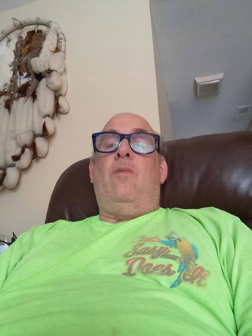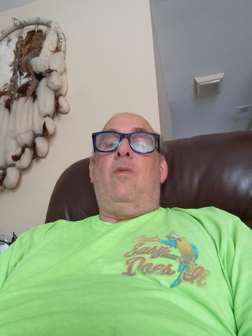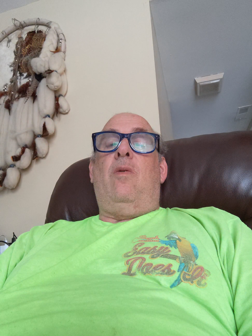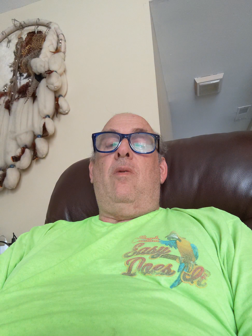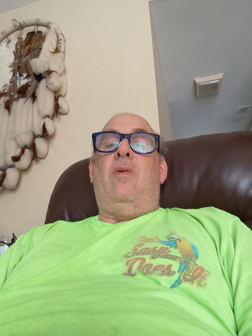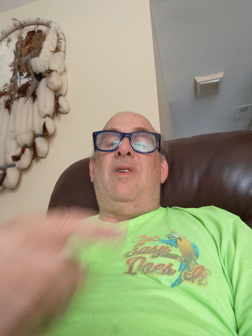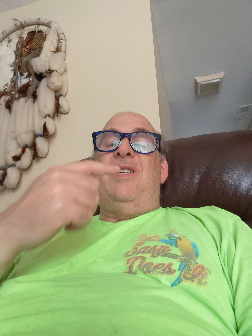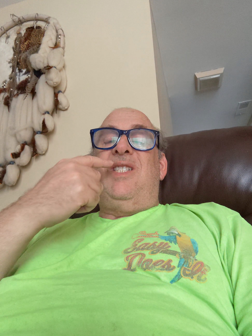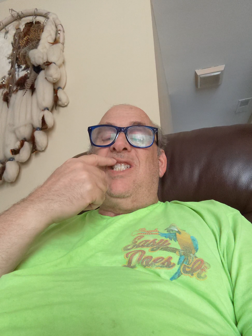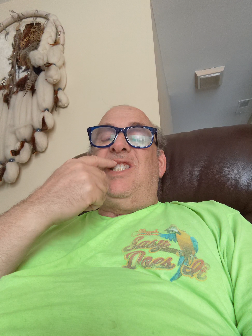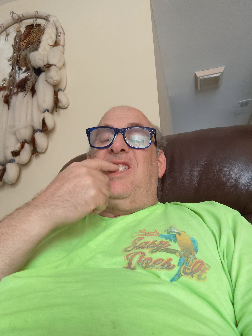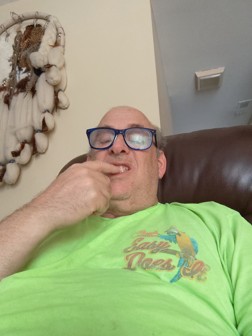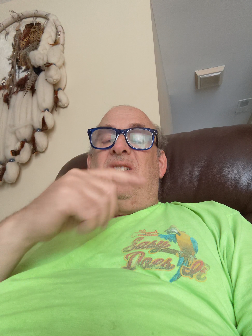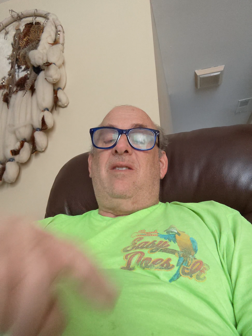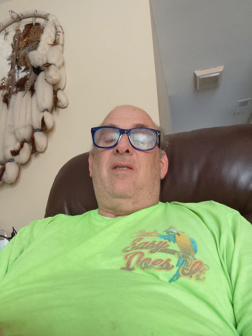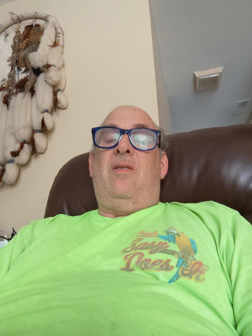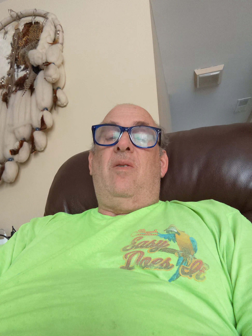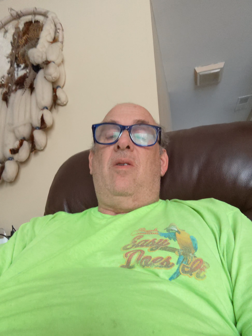tooth